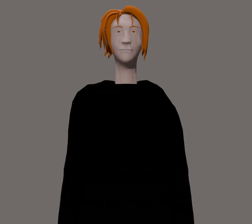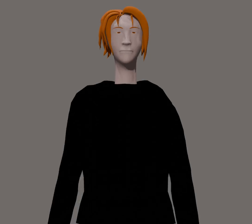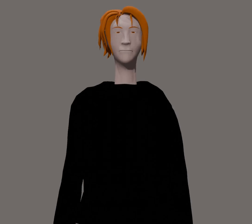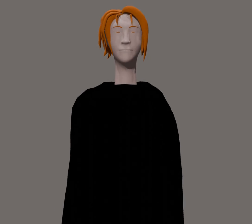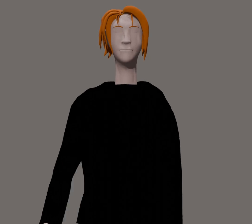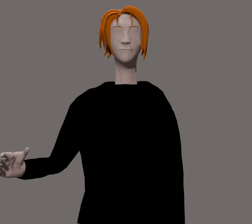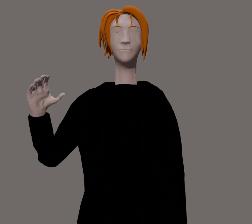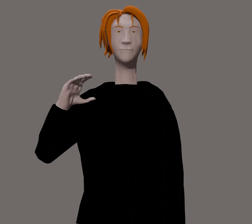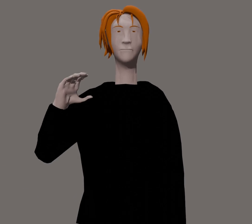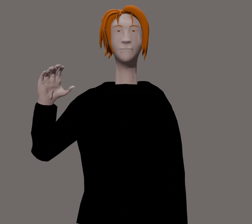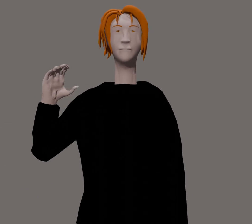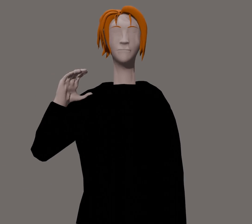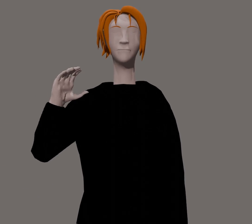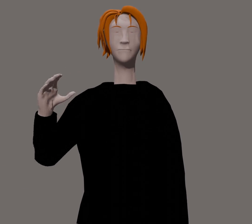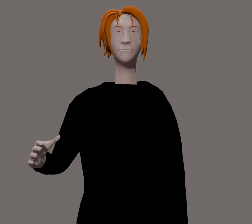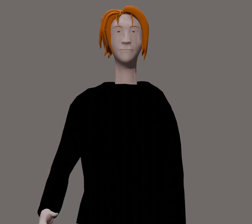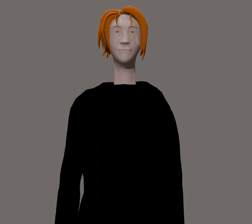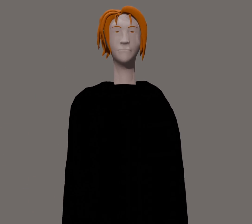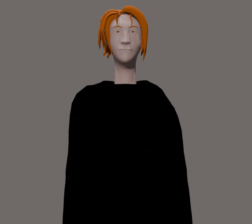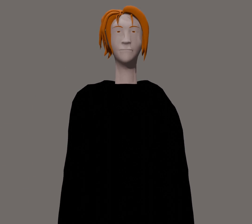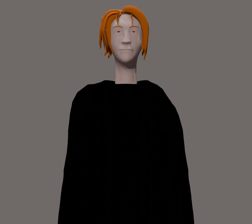Coach